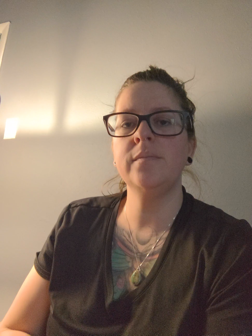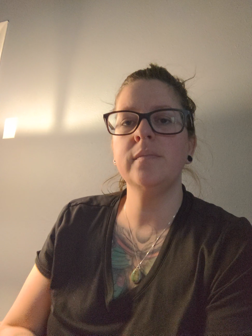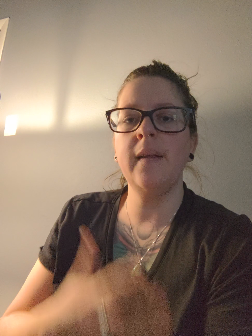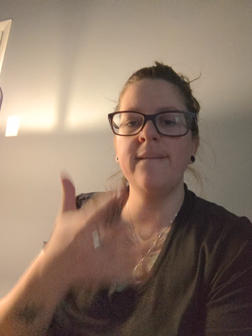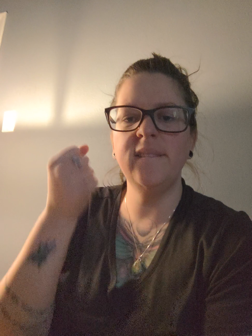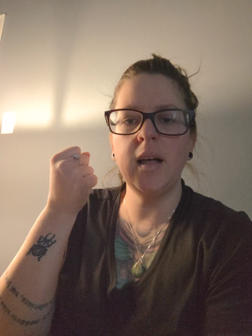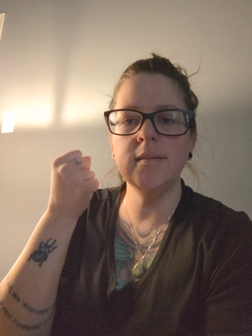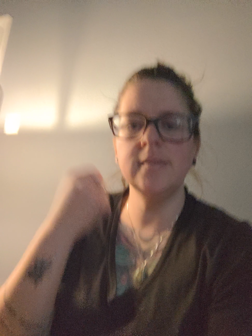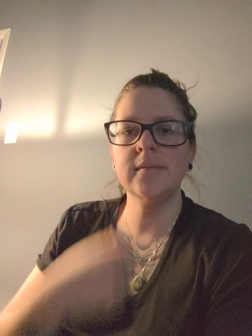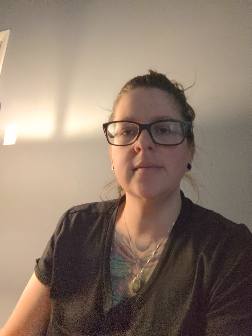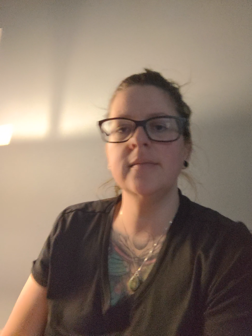fast